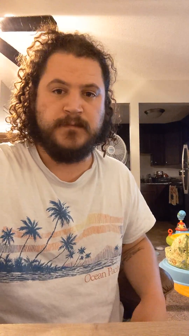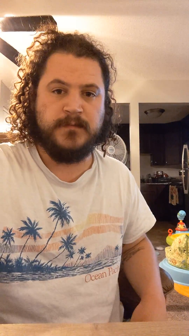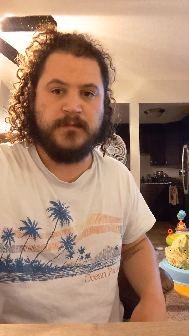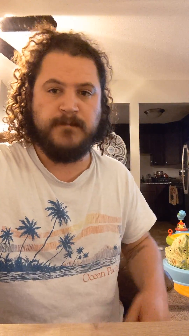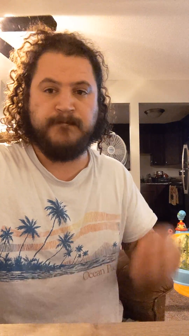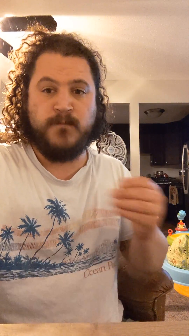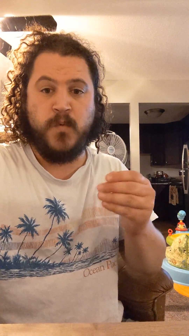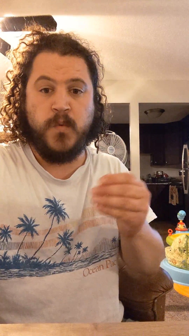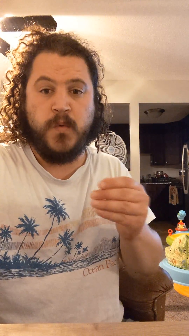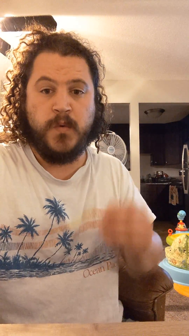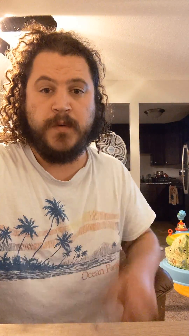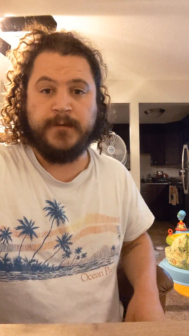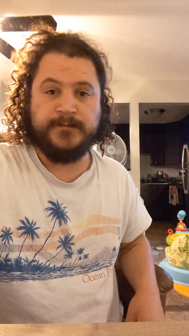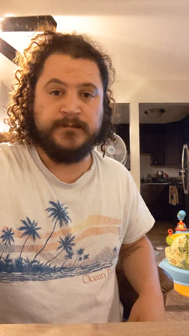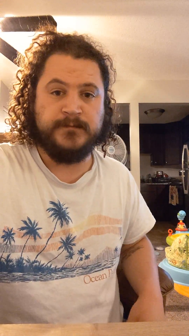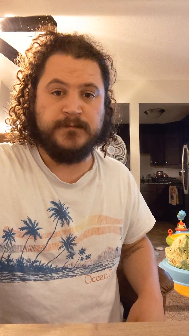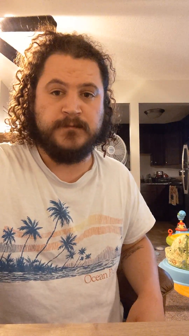more